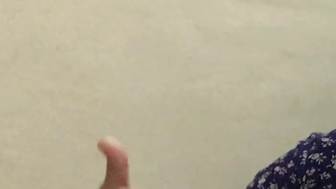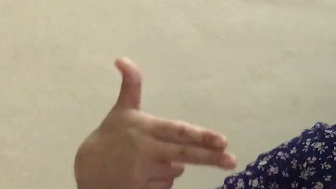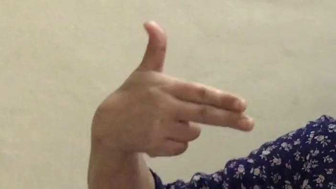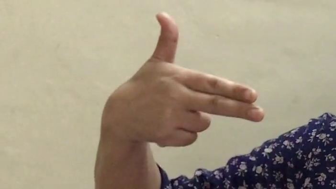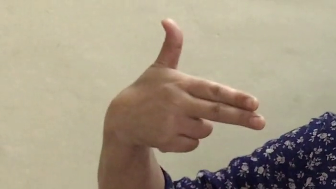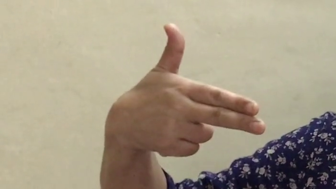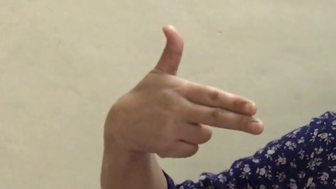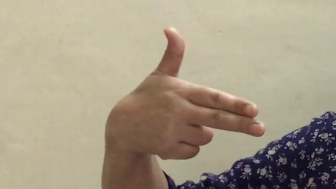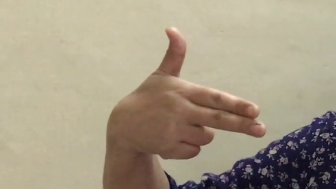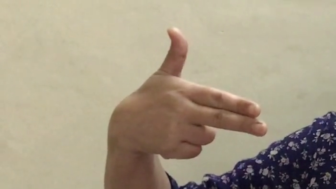च